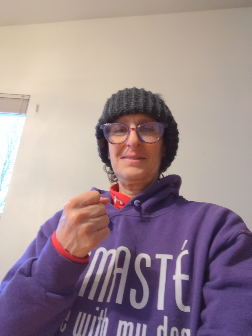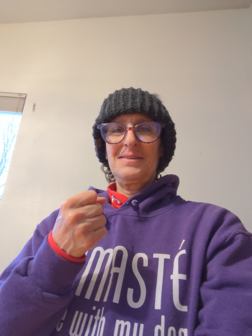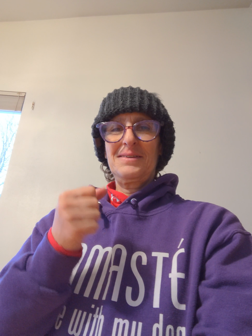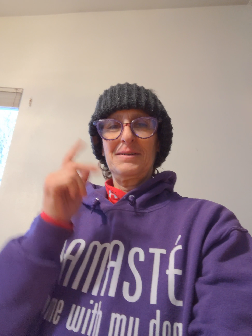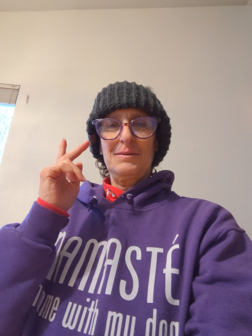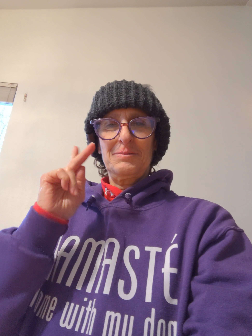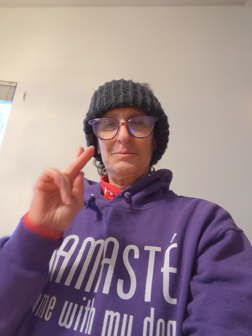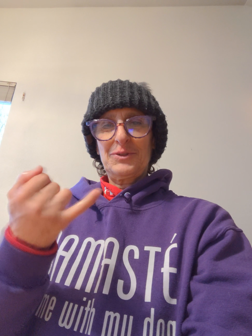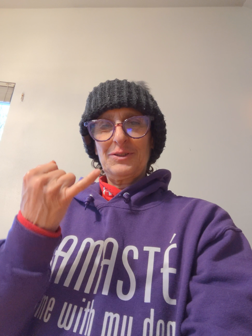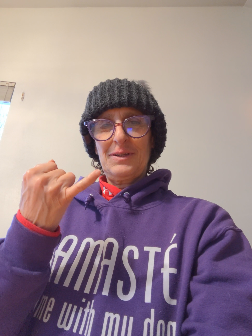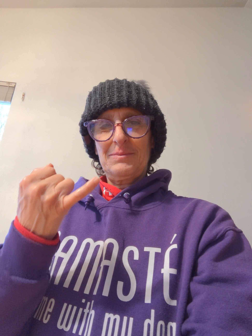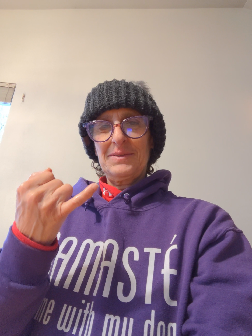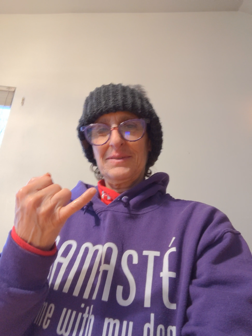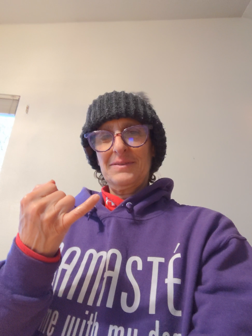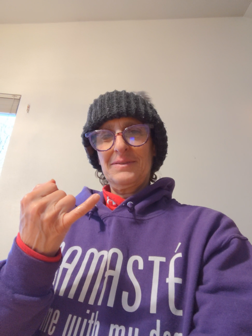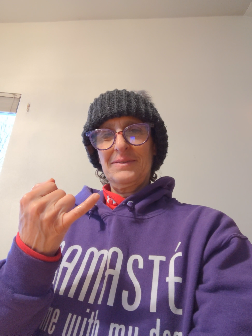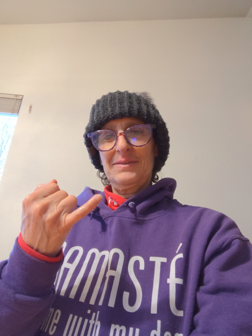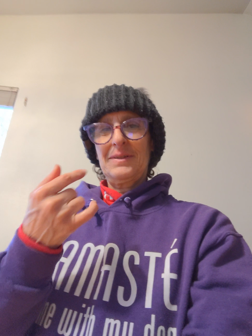pajamas